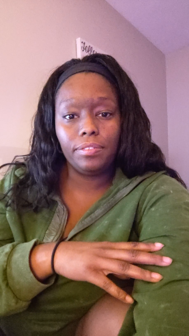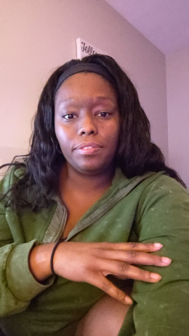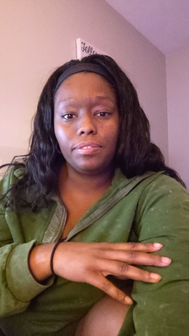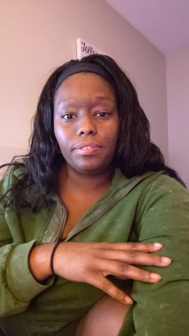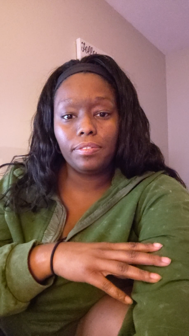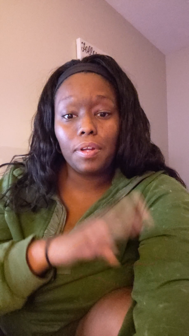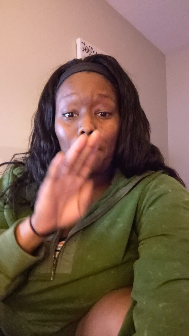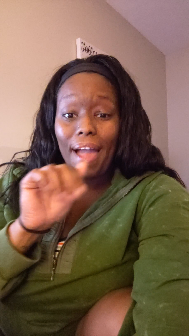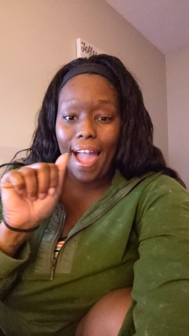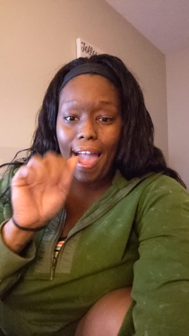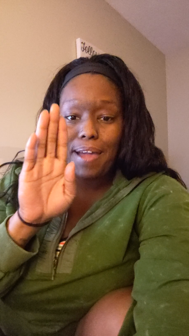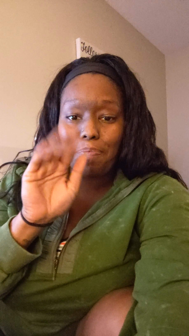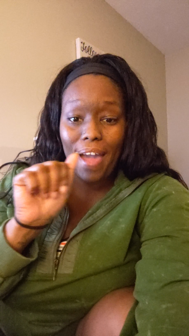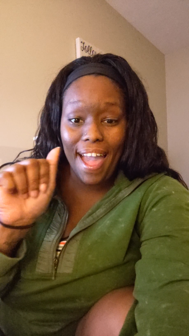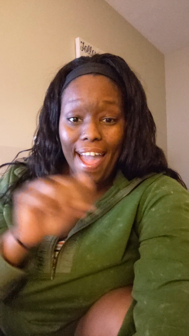baa baa